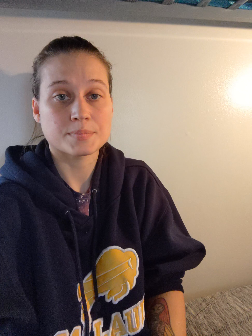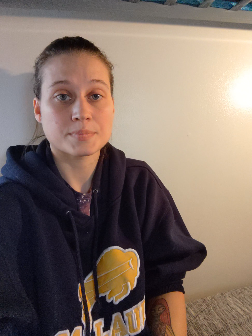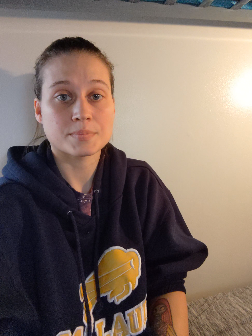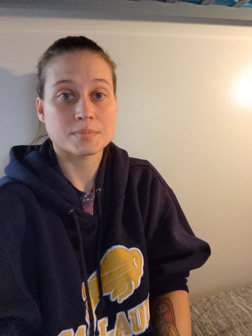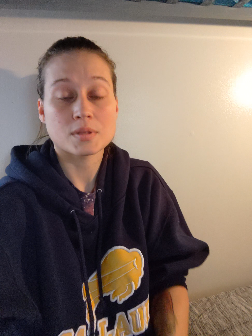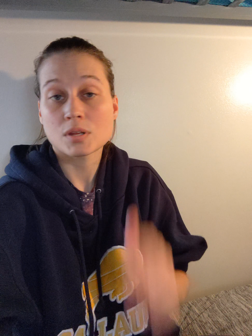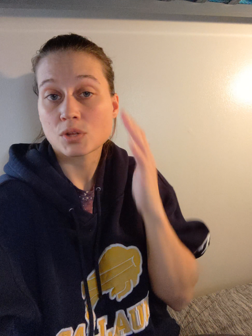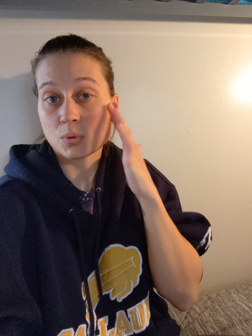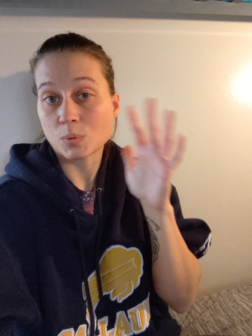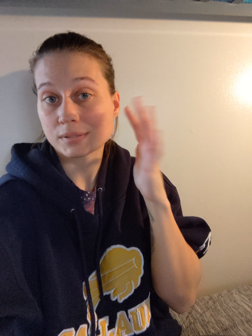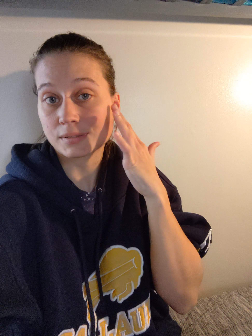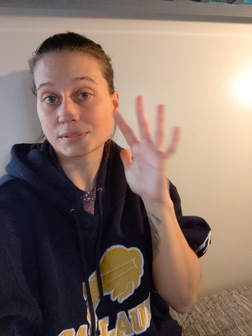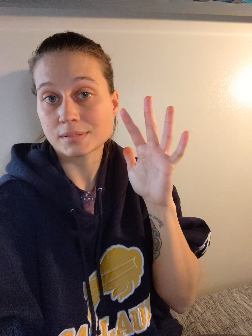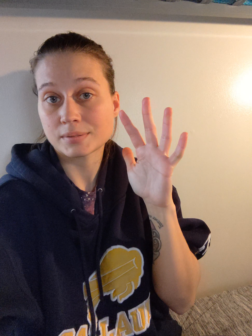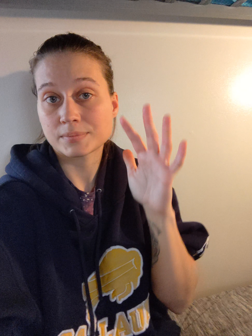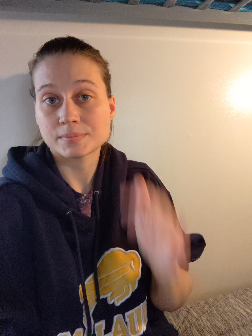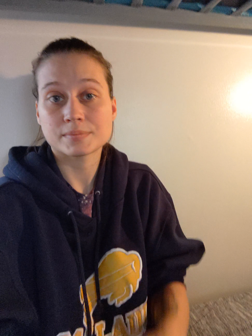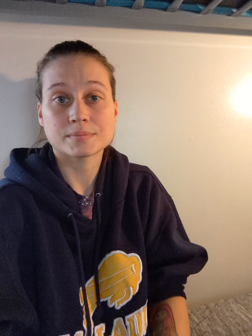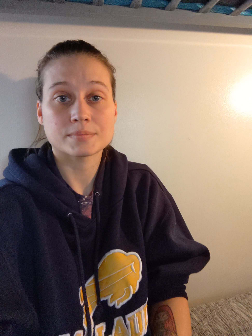noisy